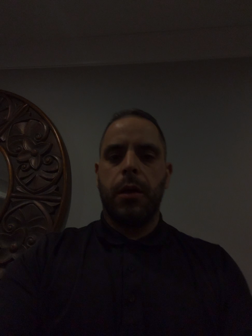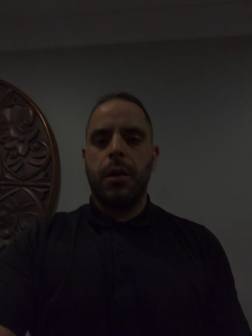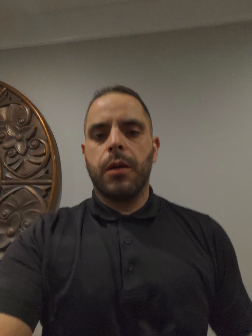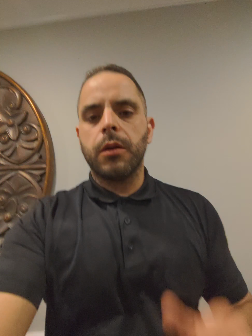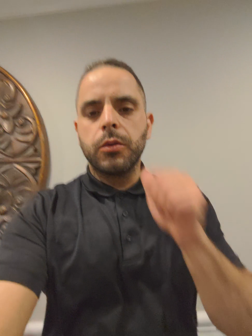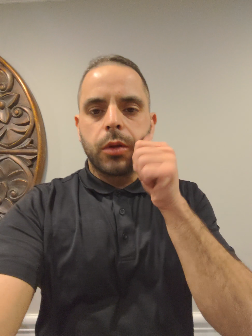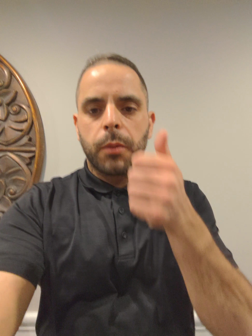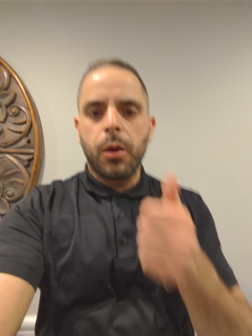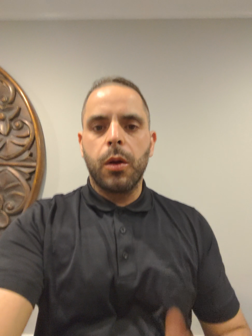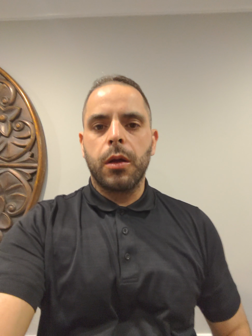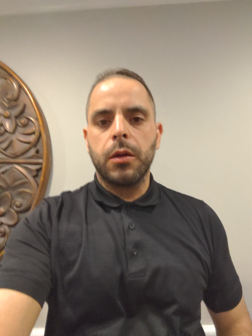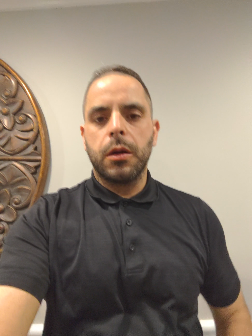tomorrow